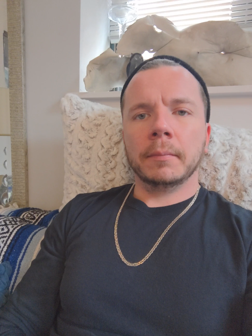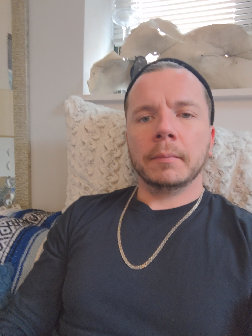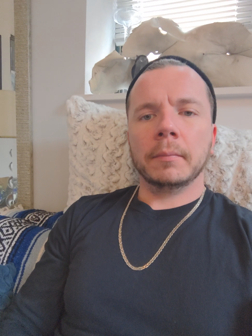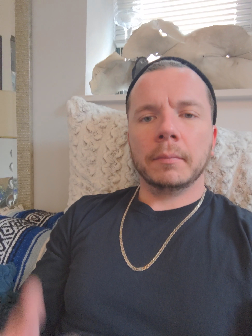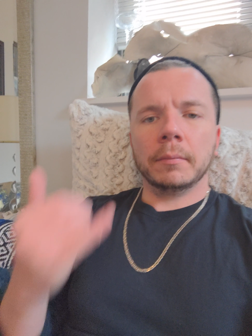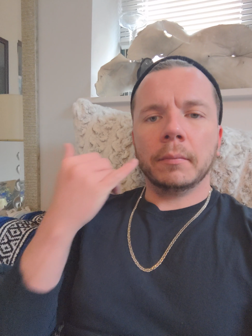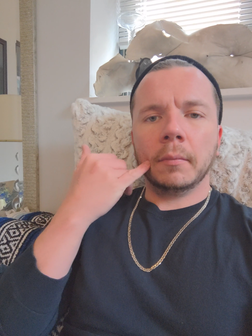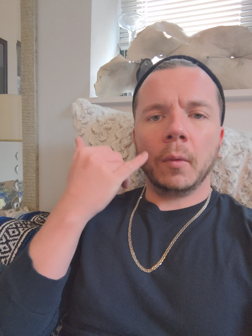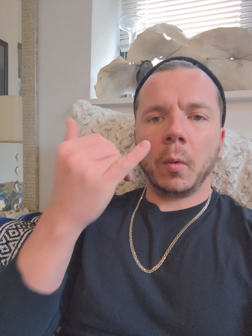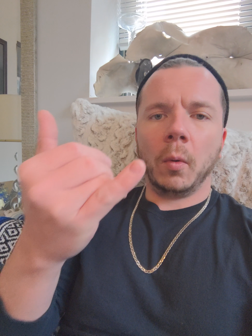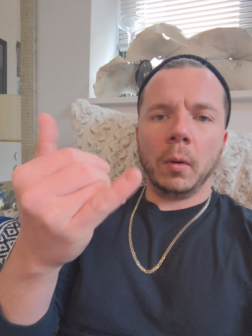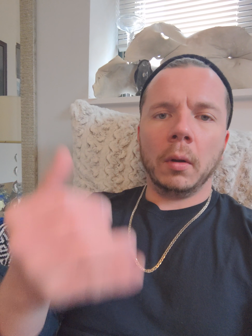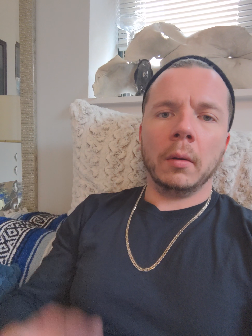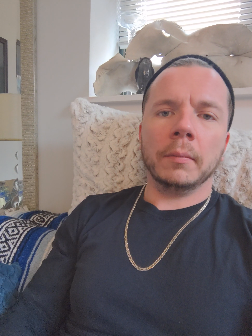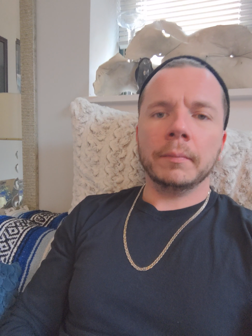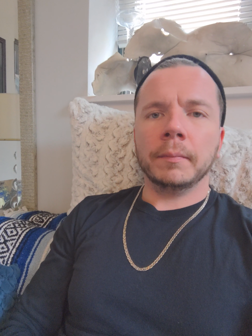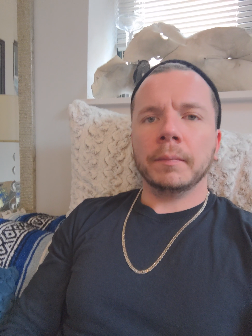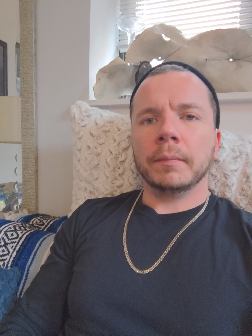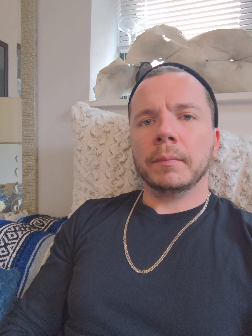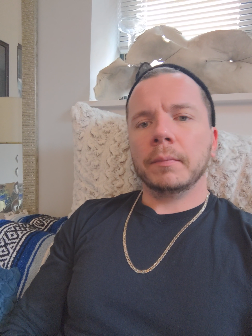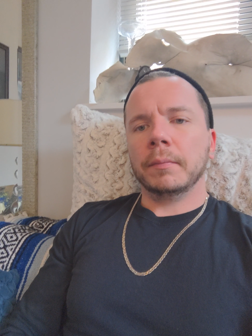call on the phone